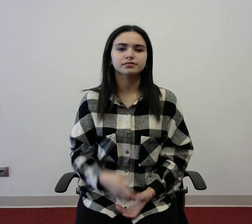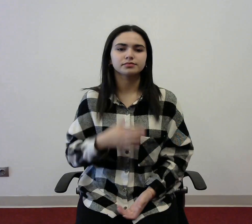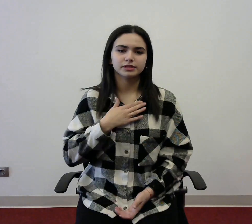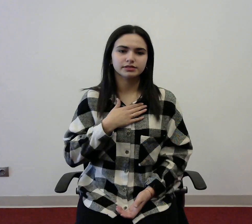mən